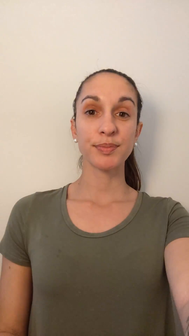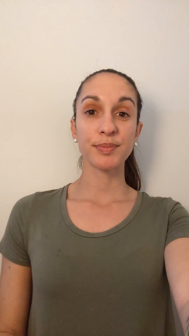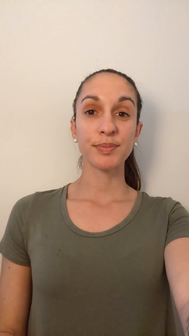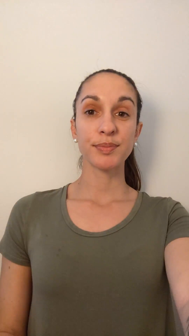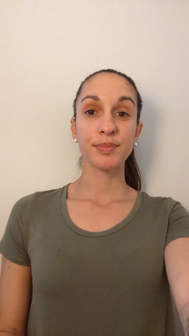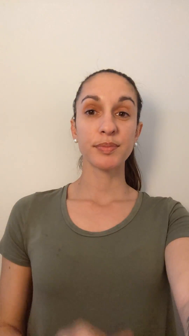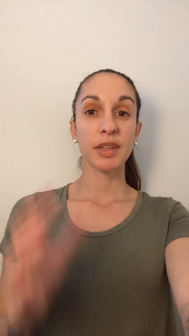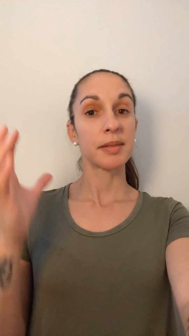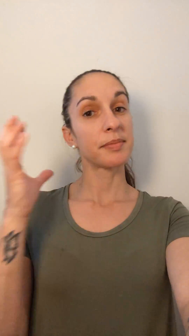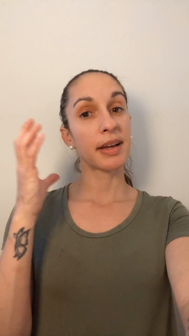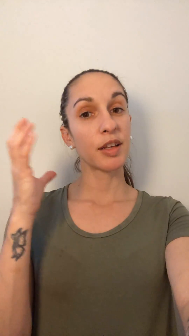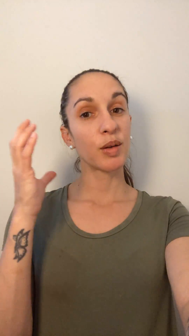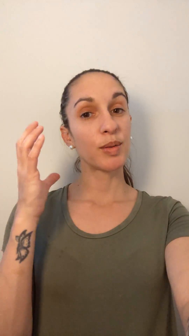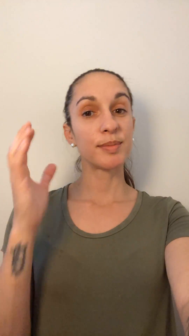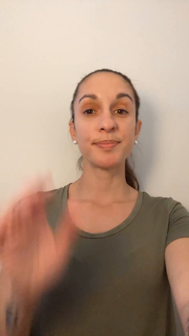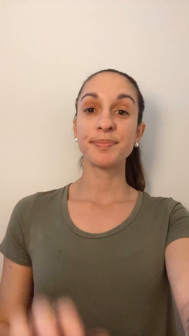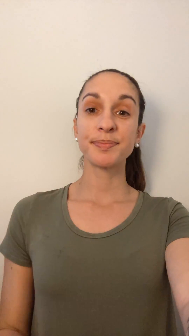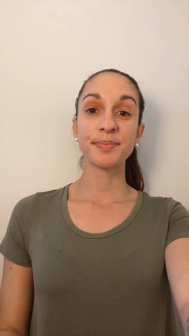pillow